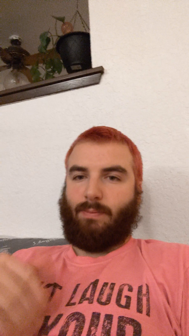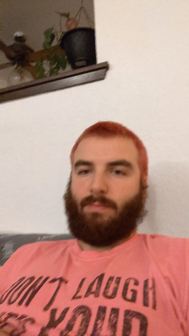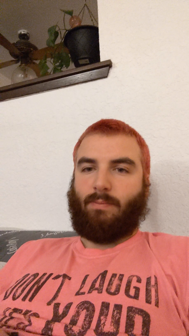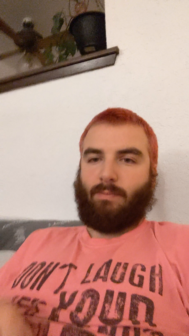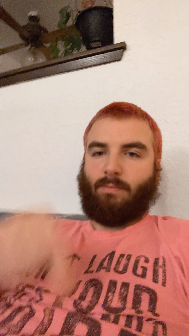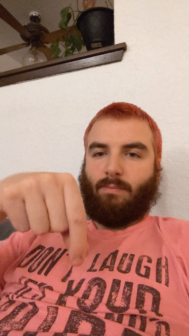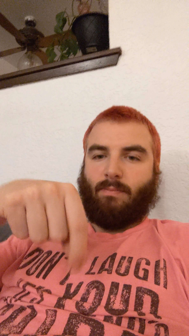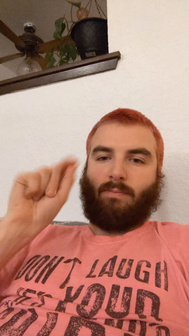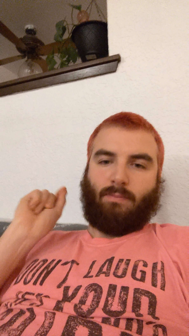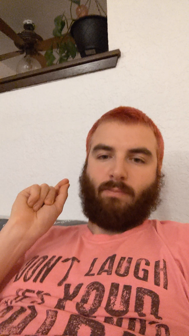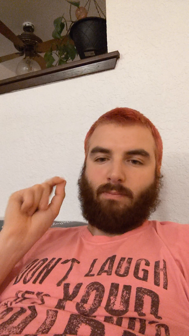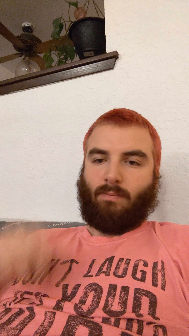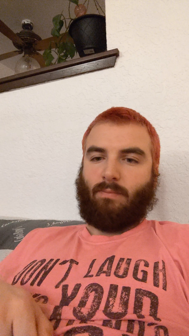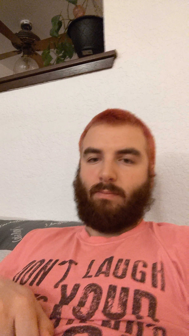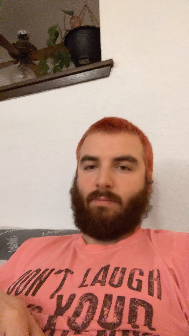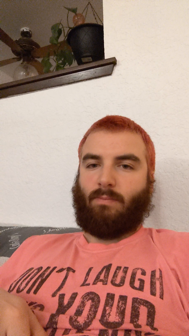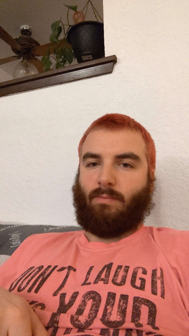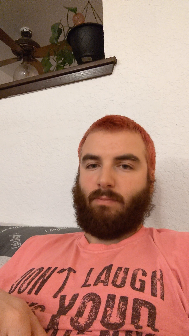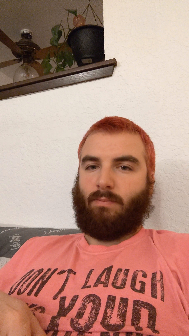rip